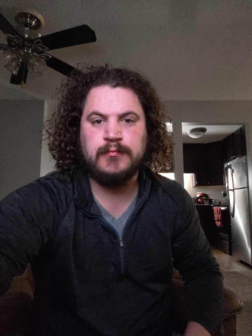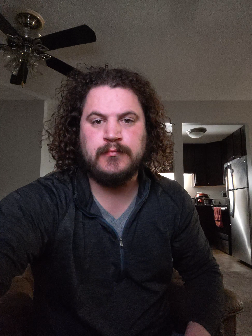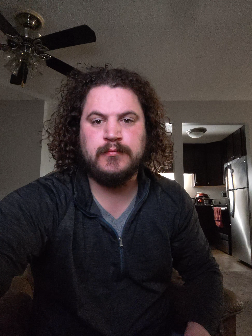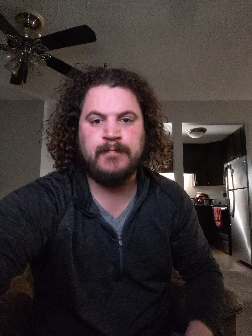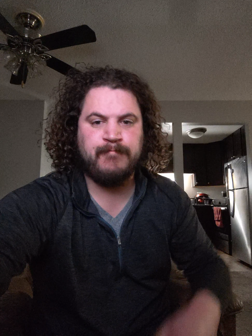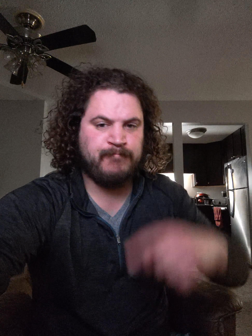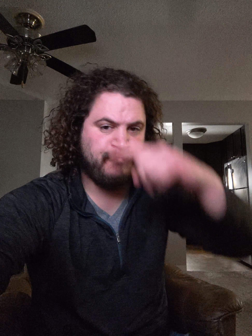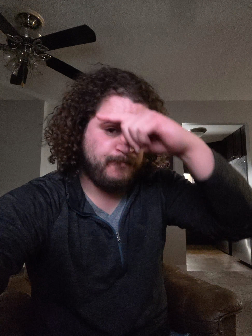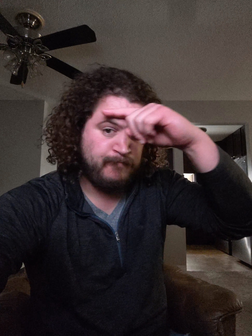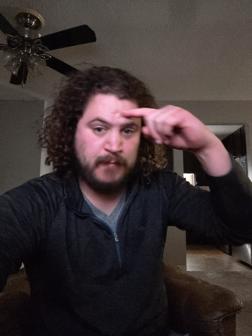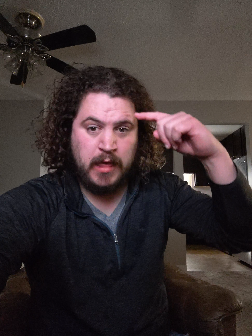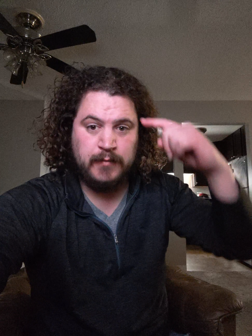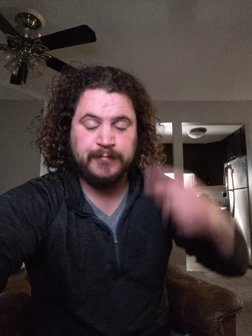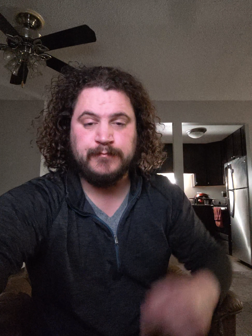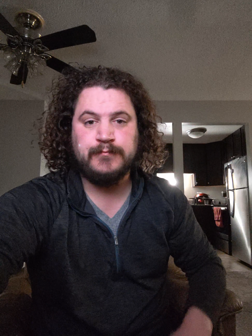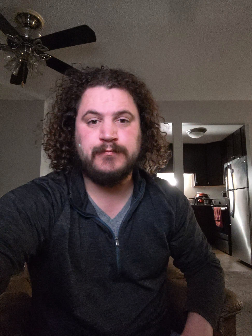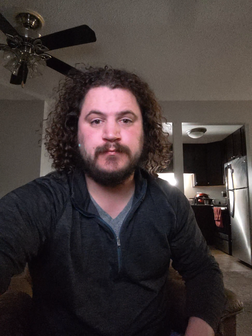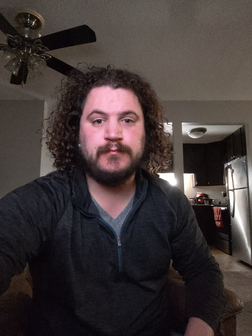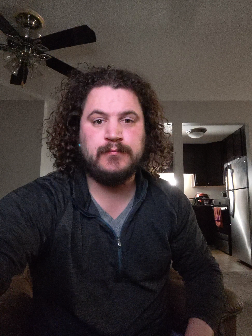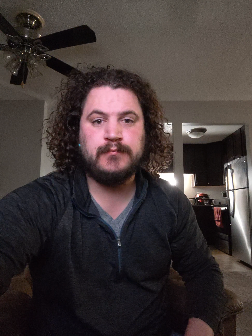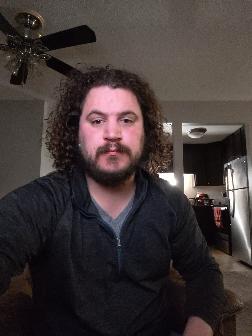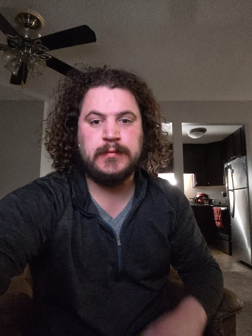black